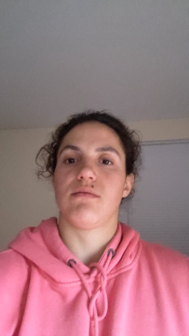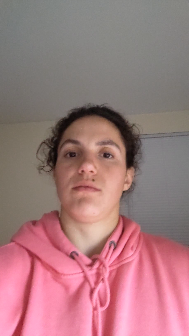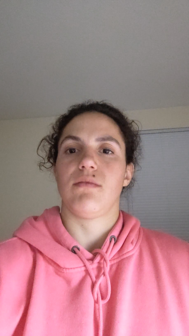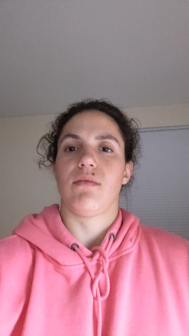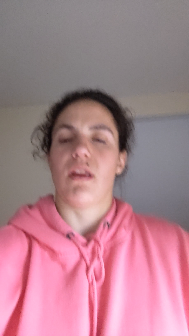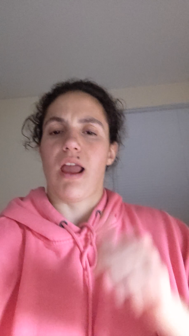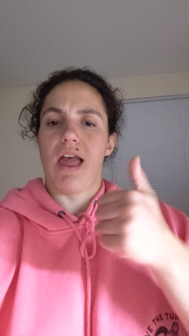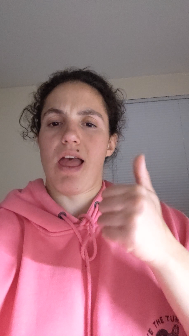how